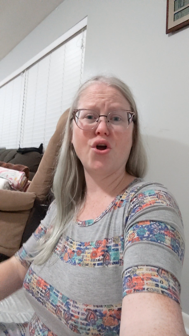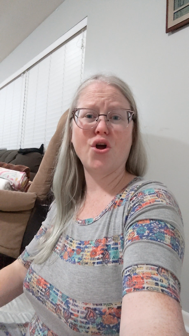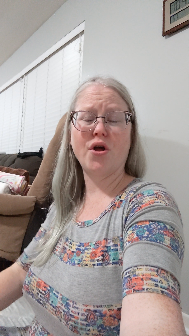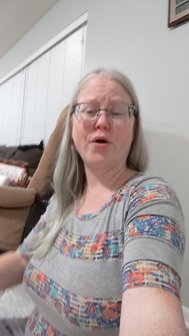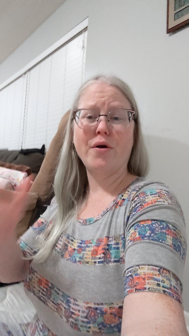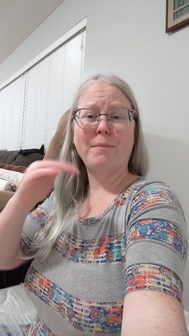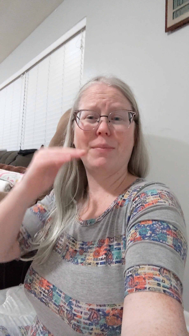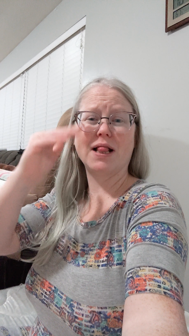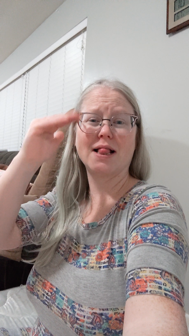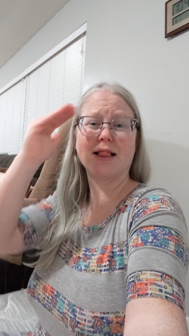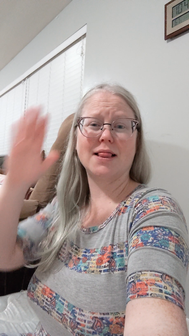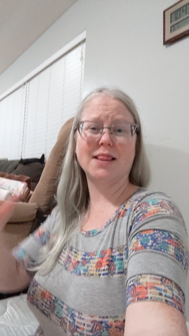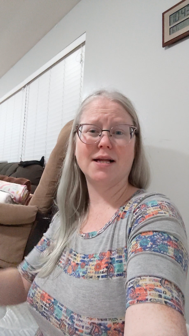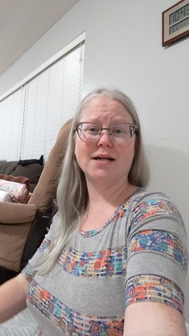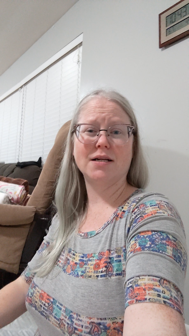build